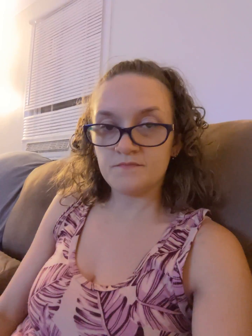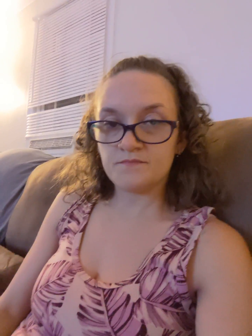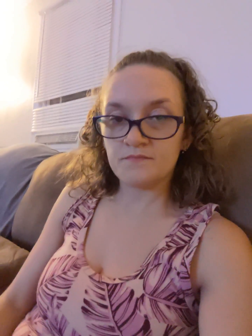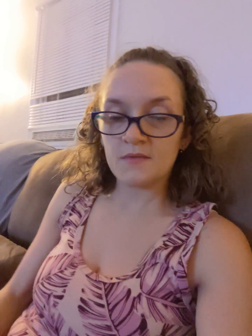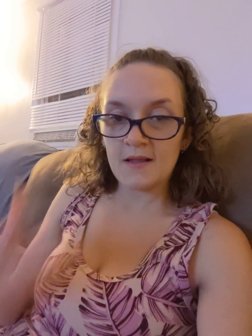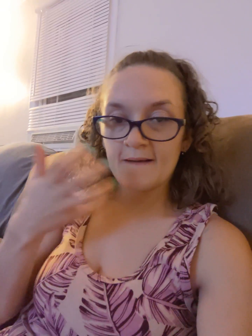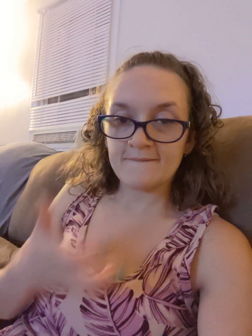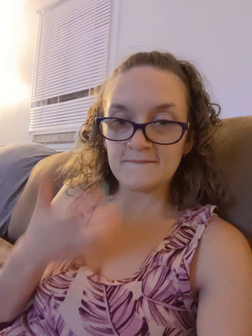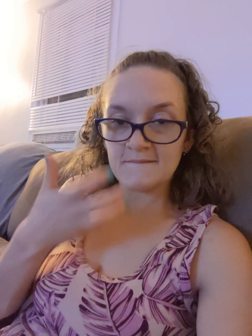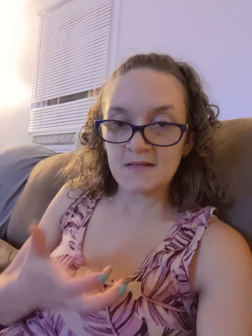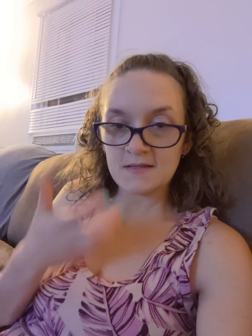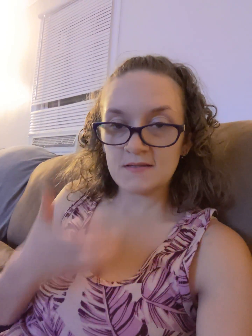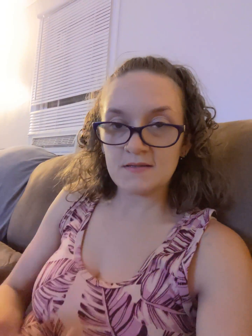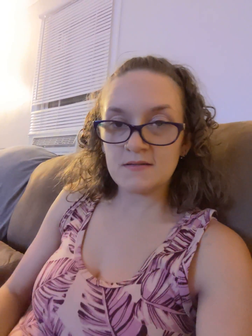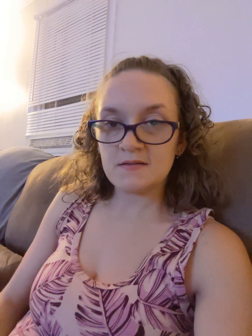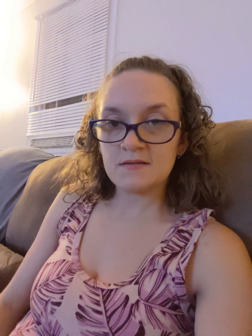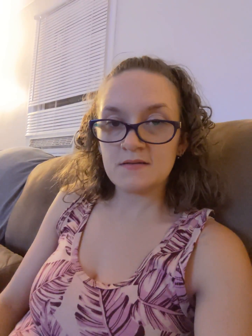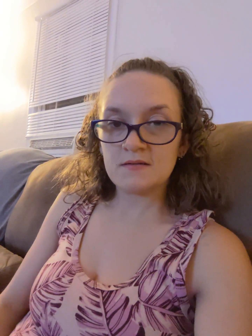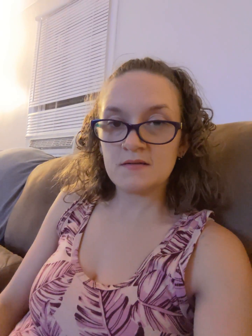heavy